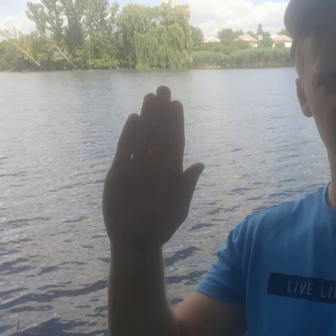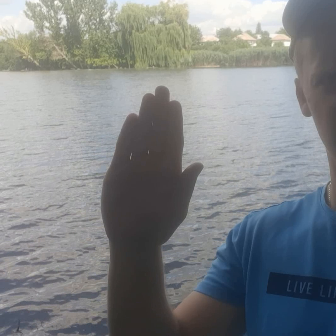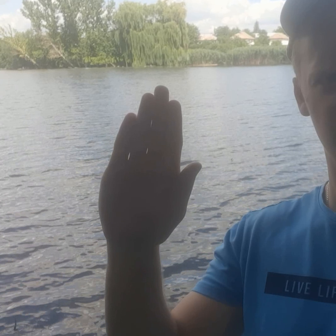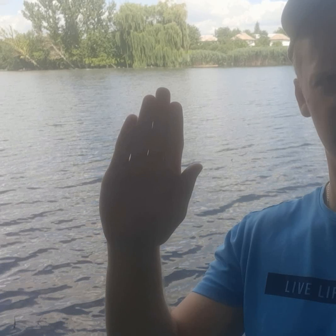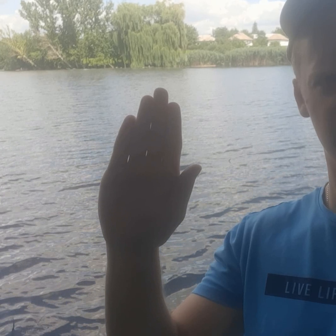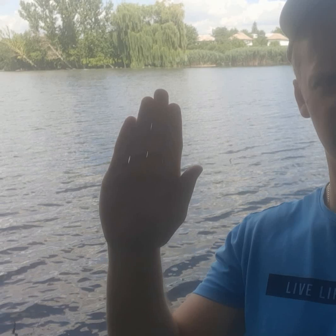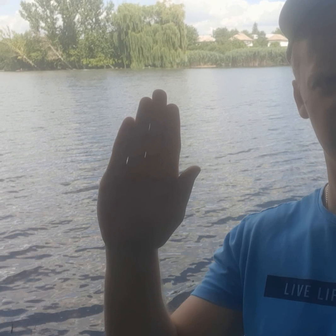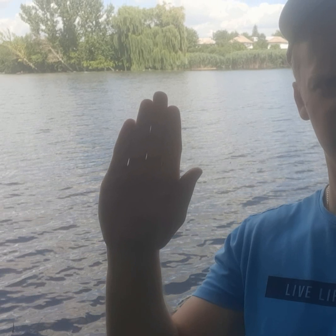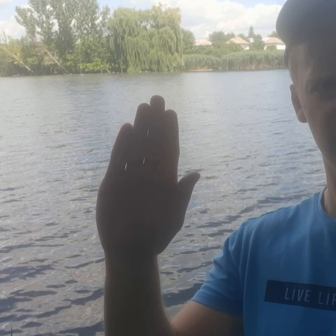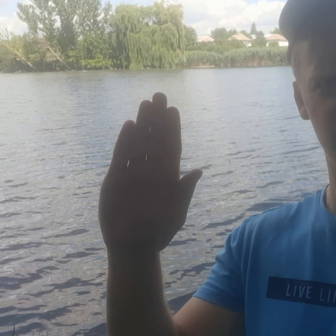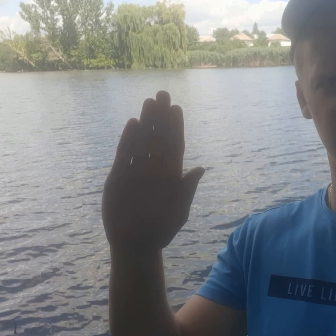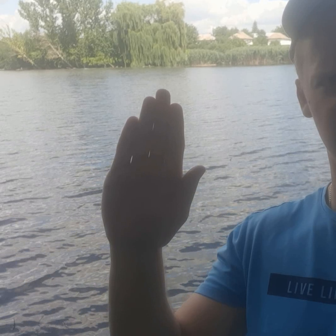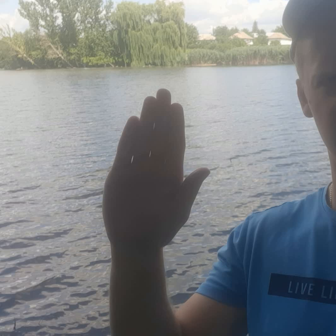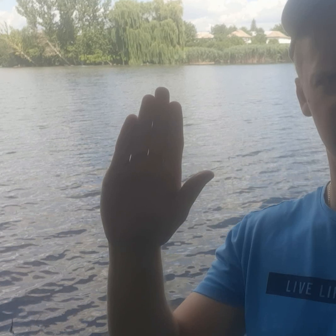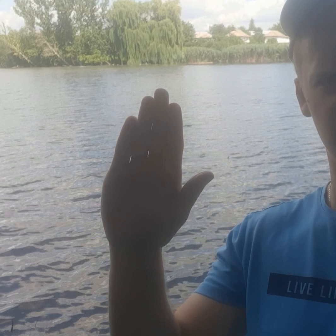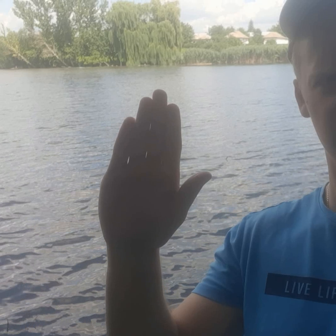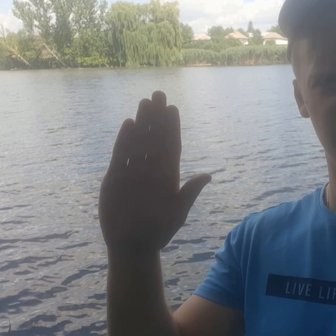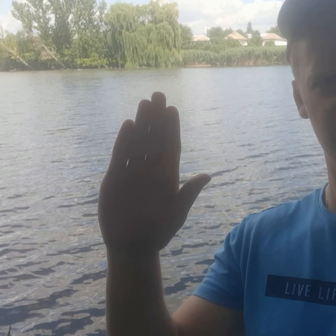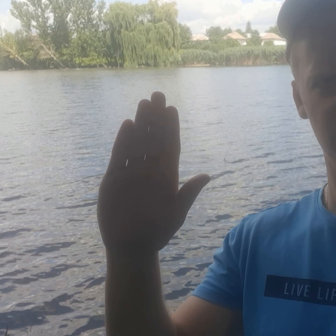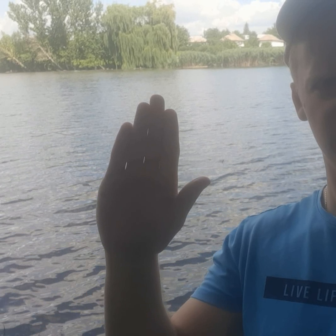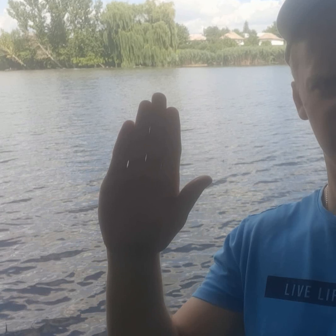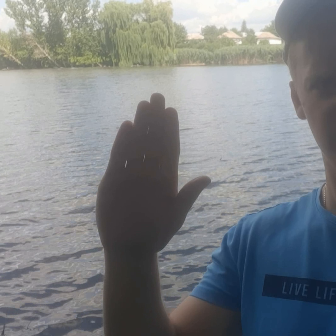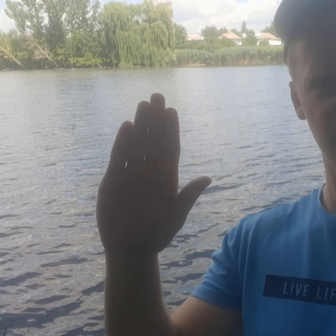В